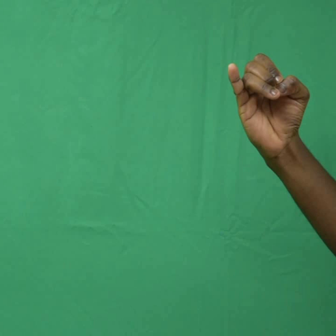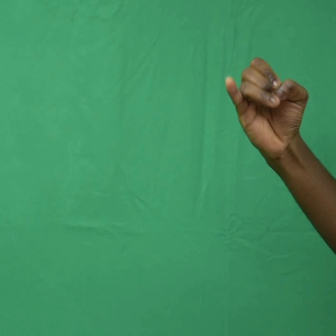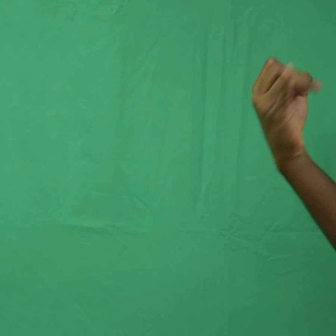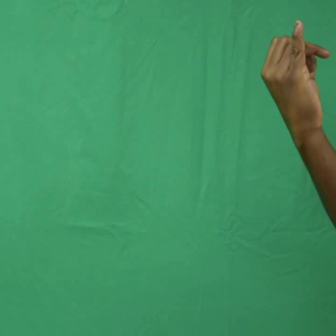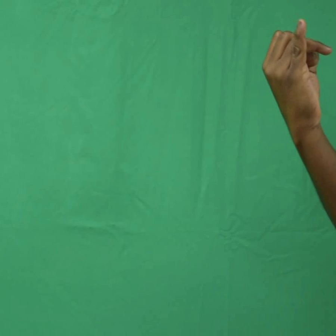J